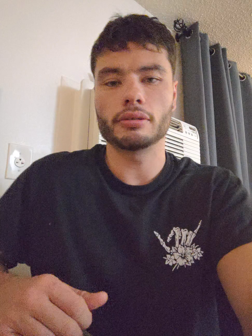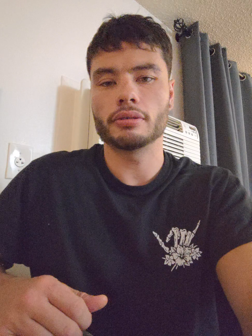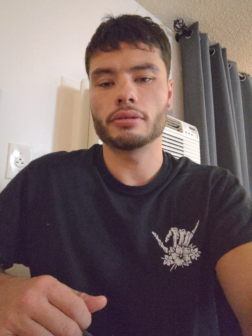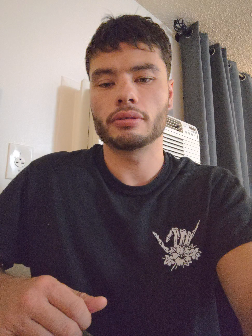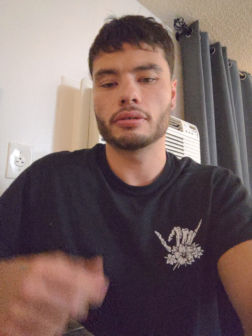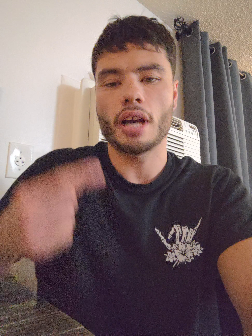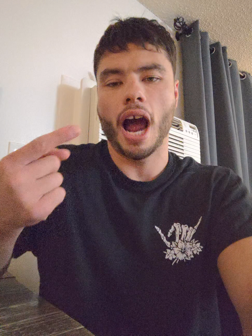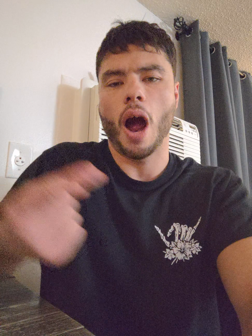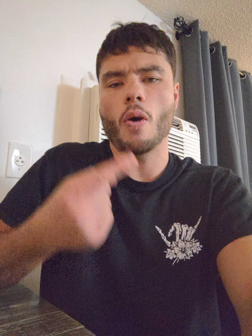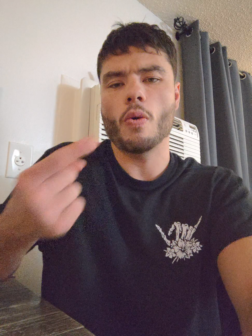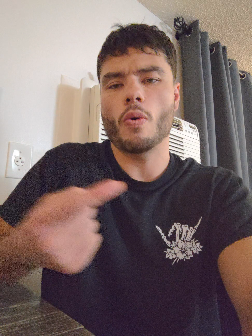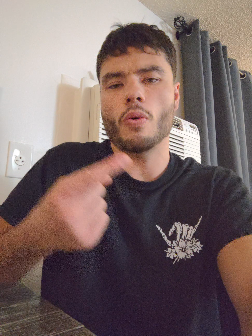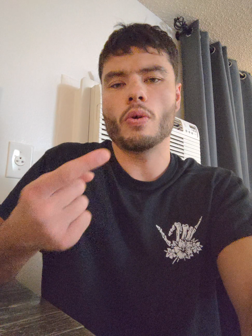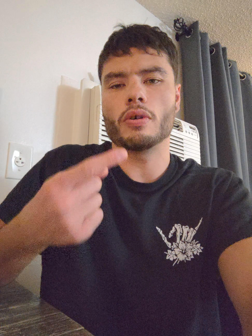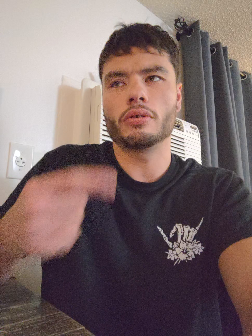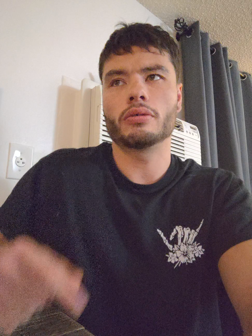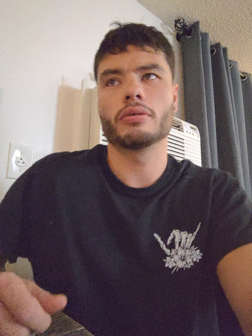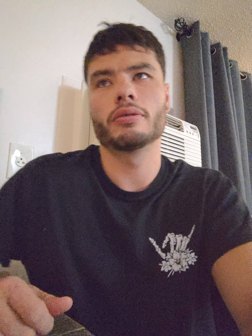owie